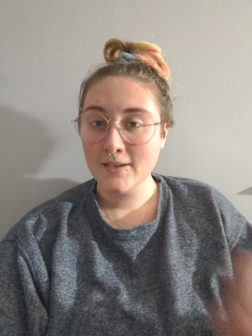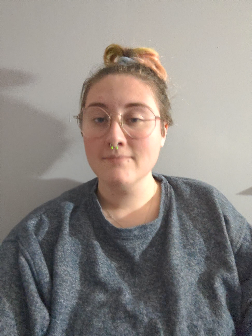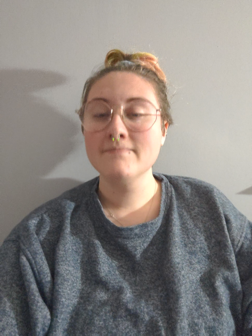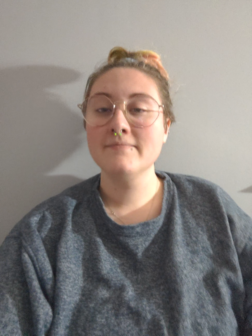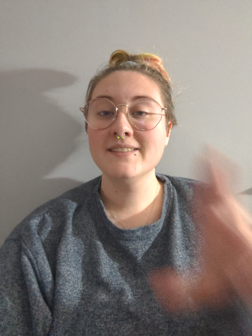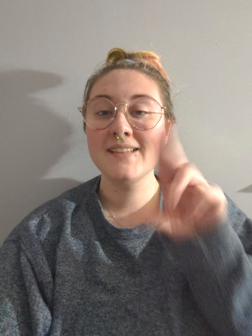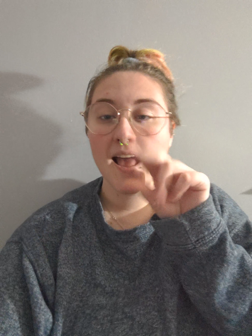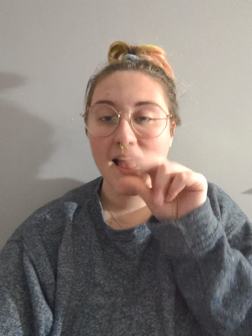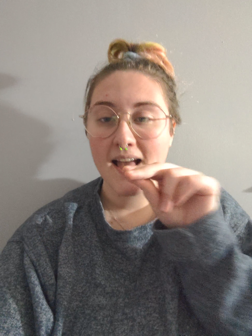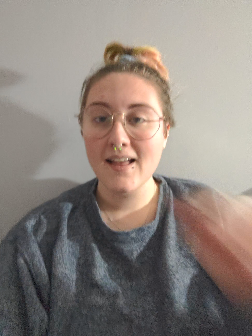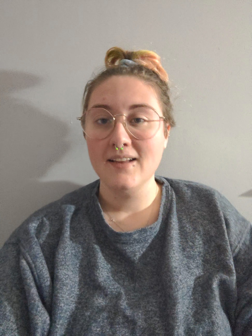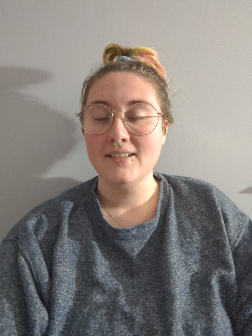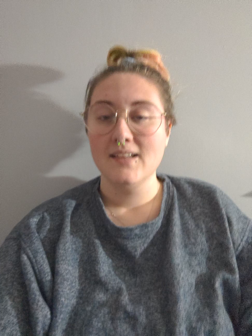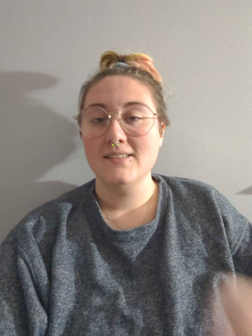duck